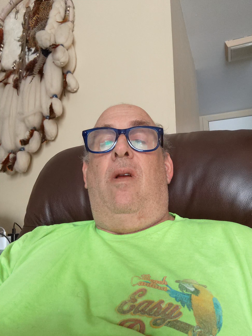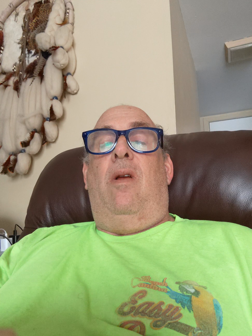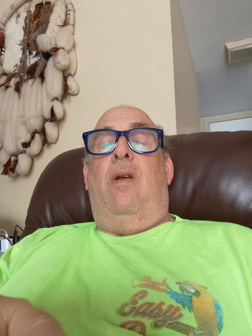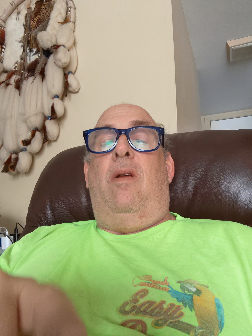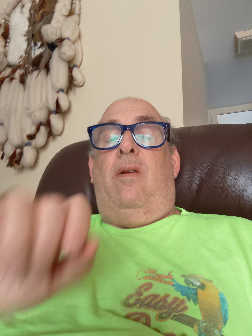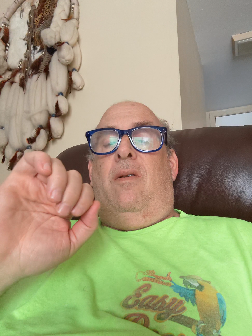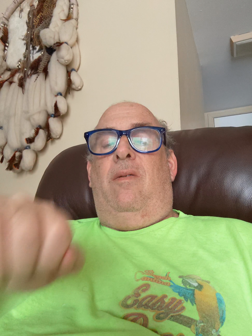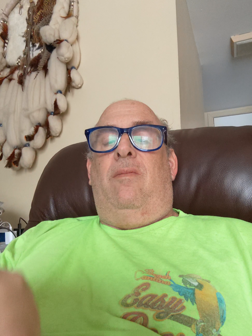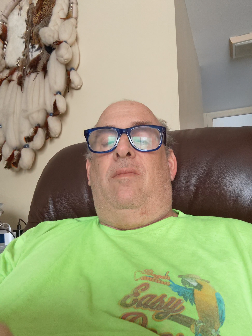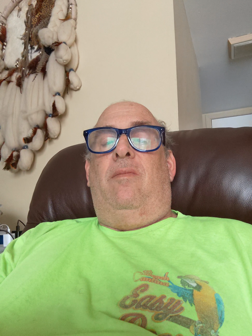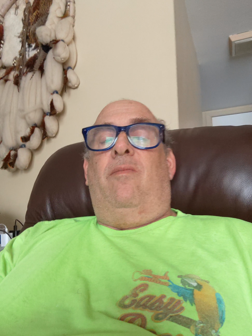can